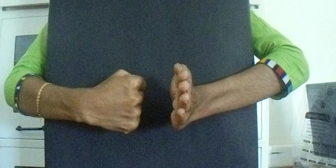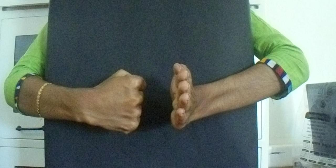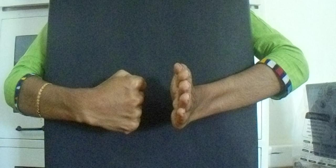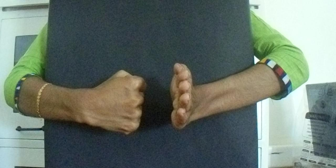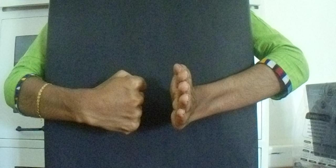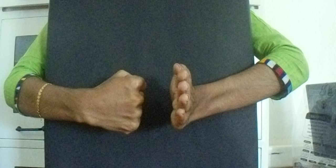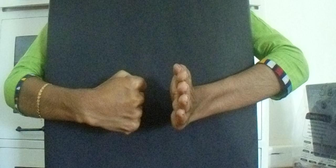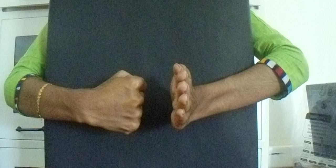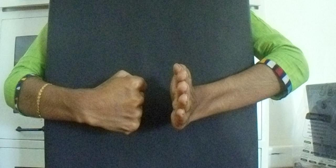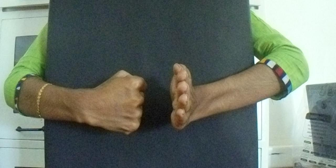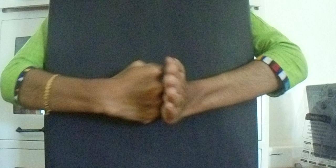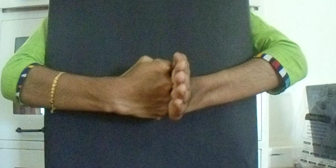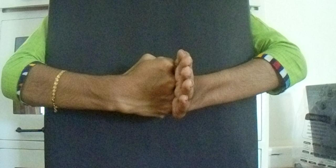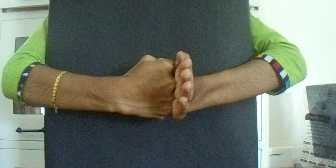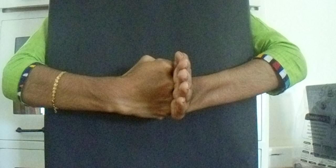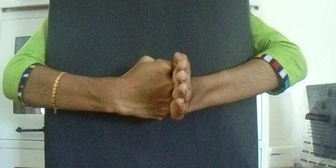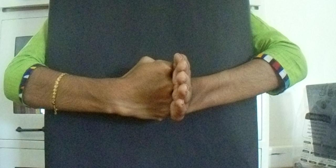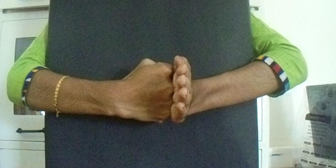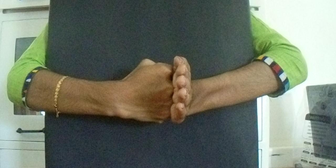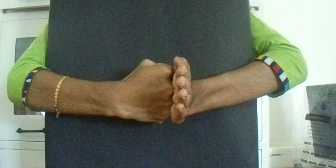accident